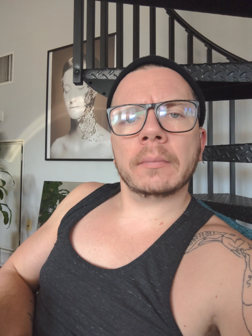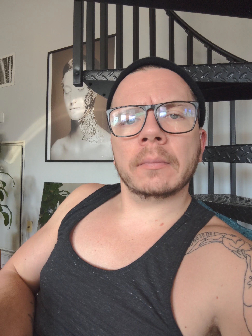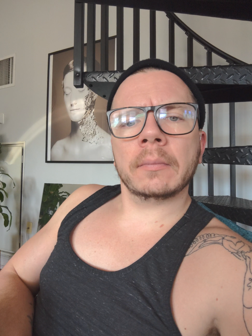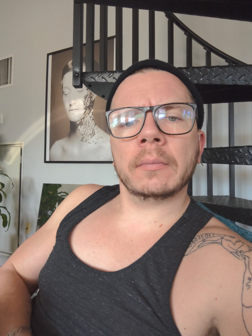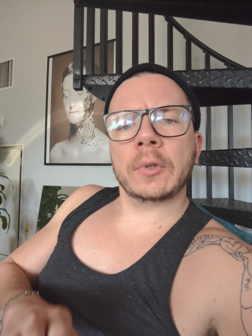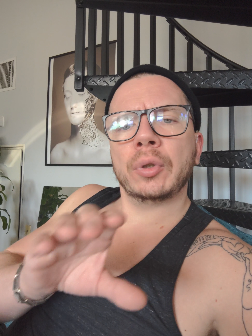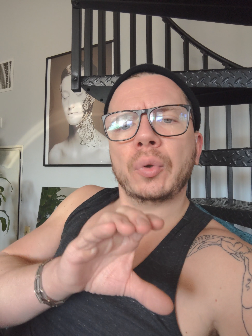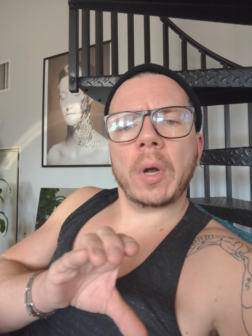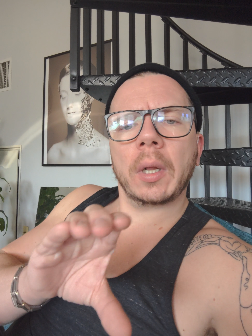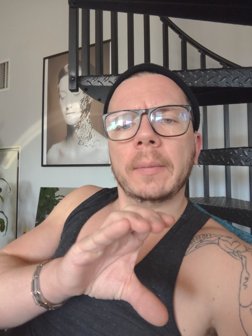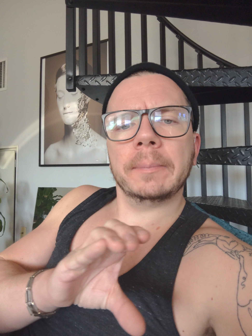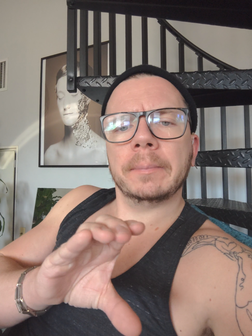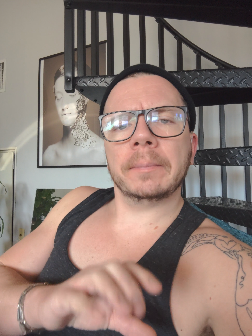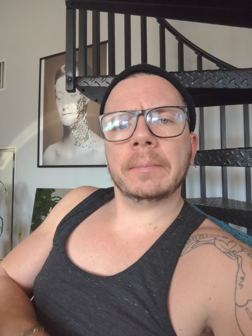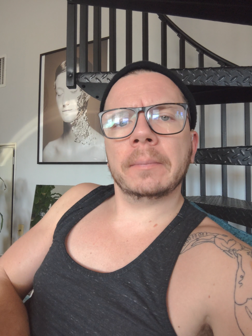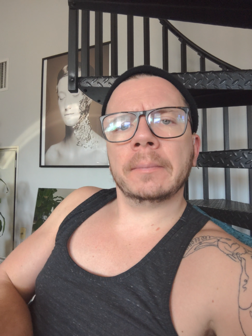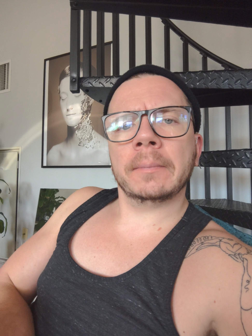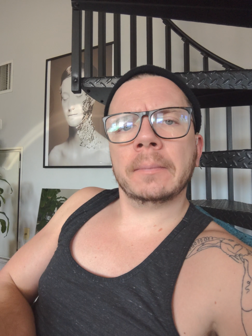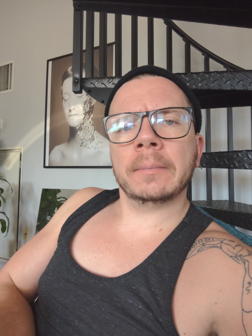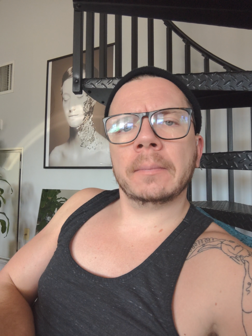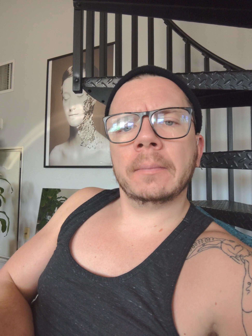chocolate